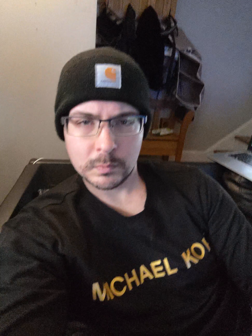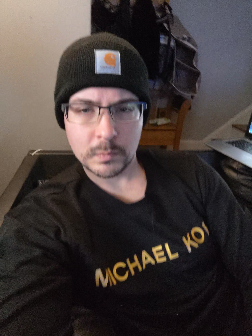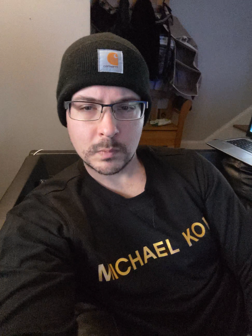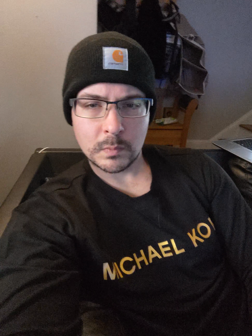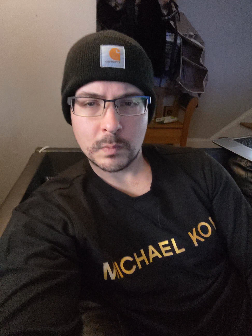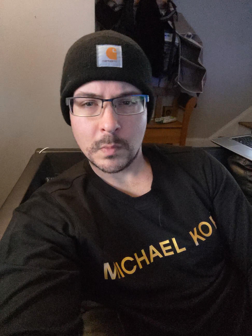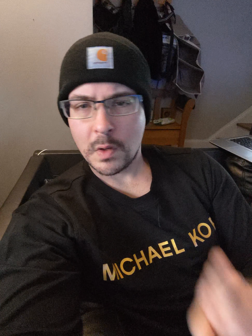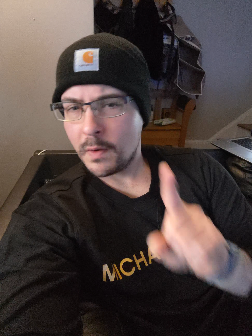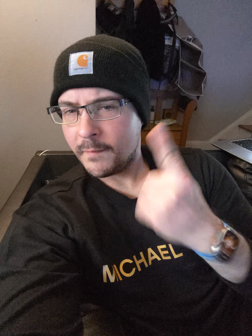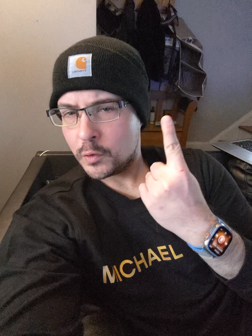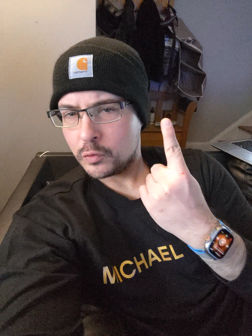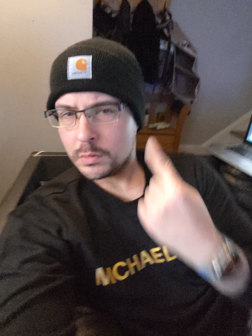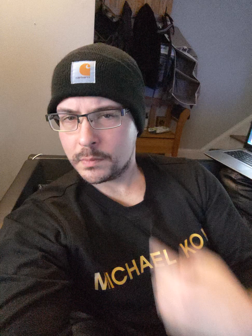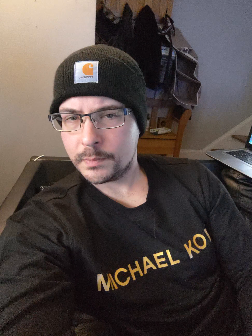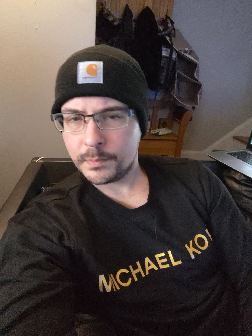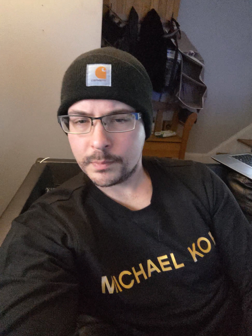first